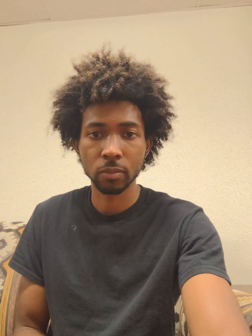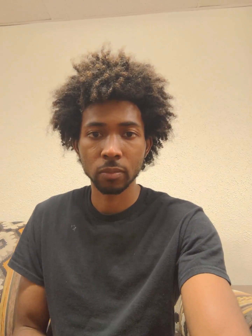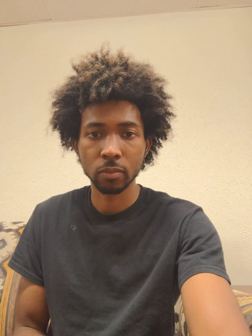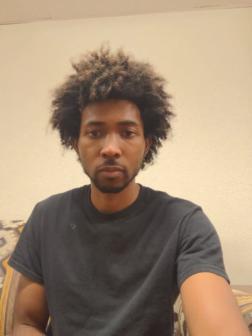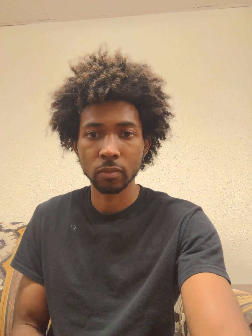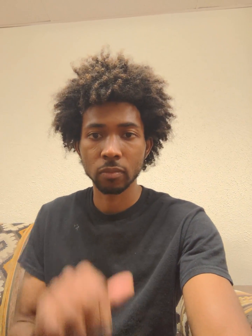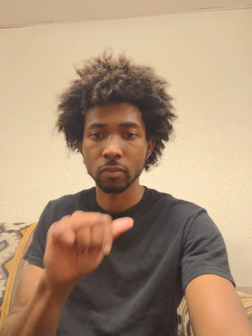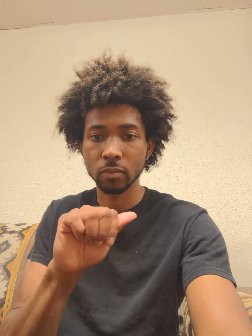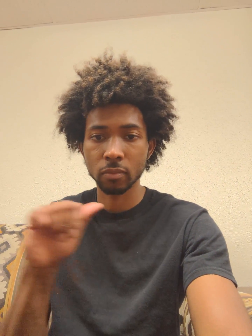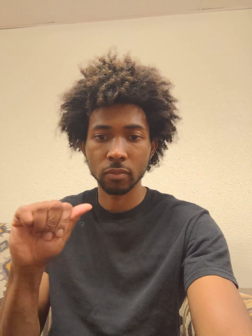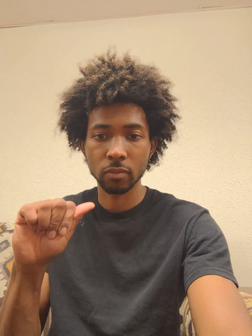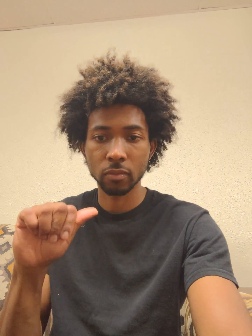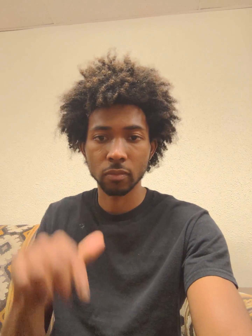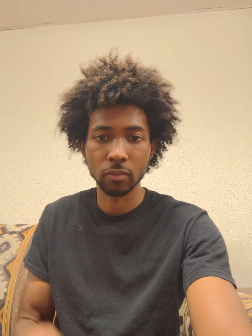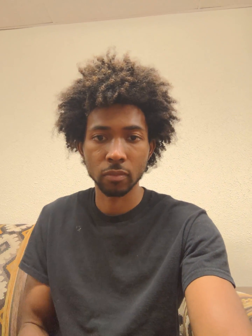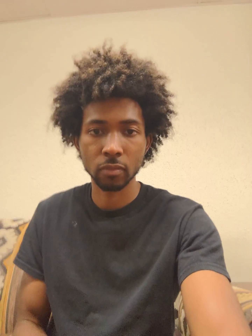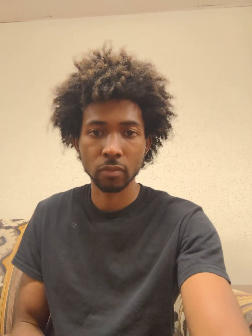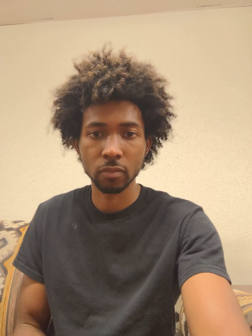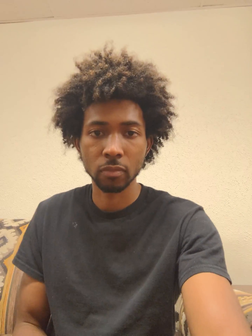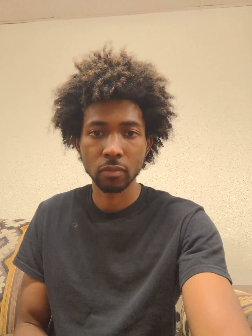a